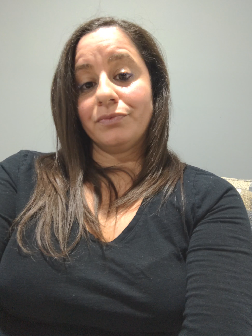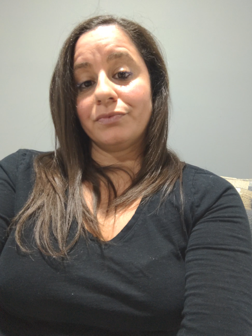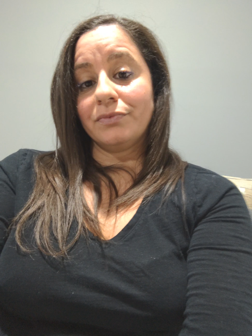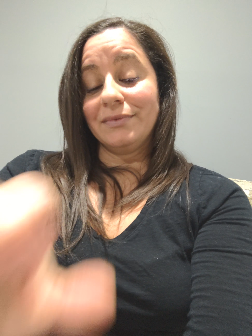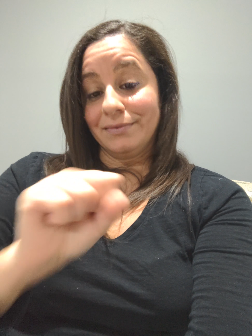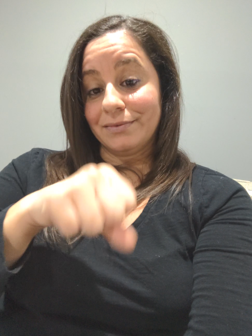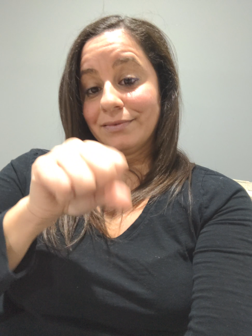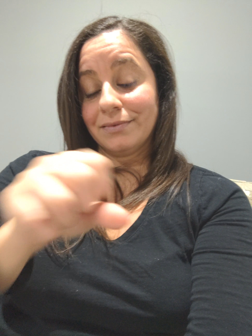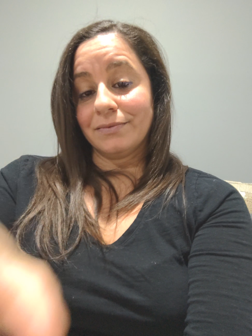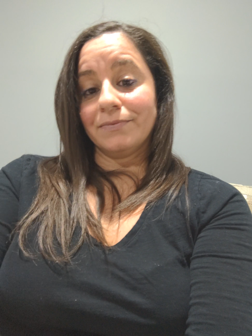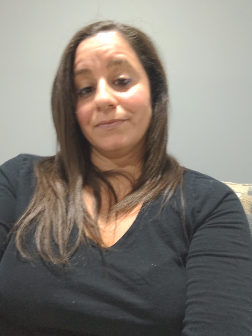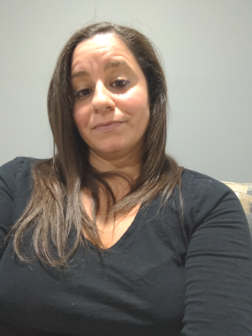yes